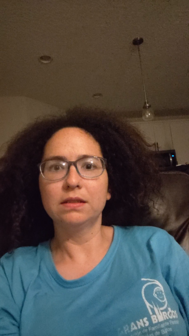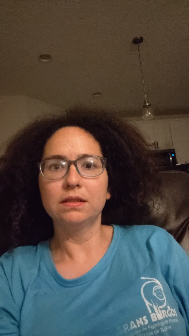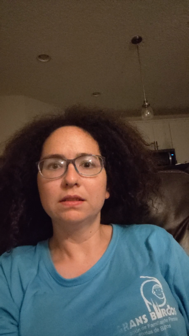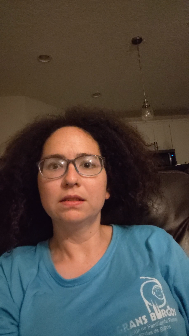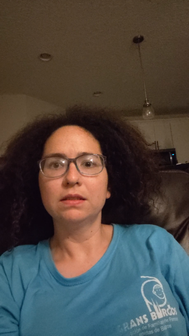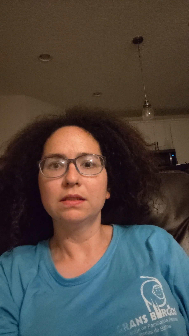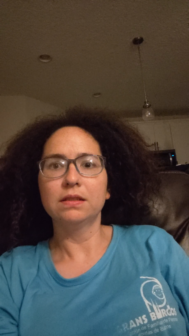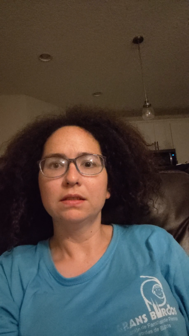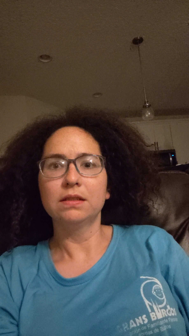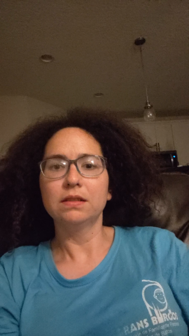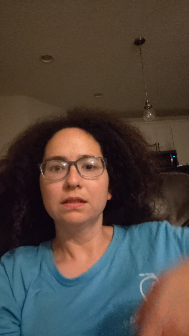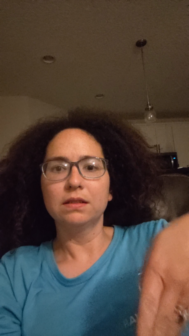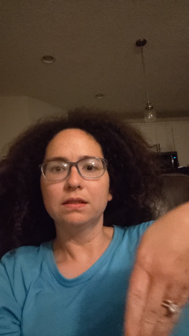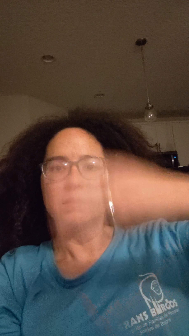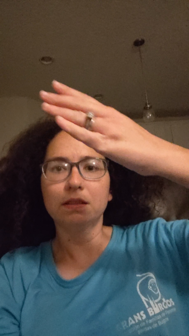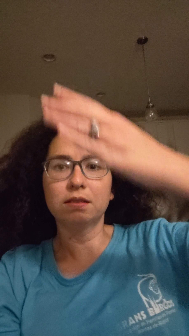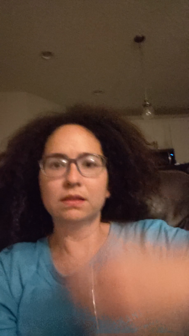kick